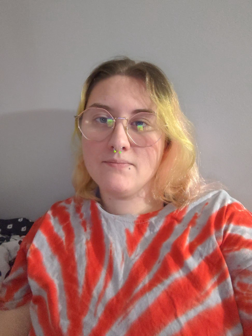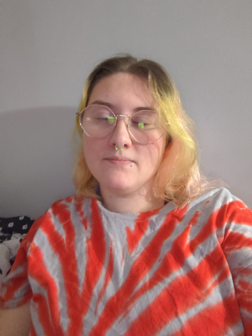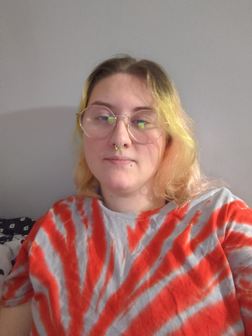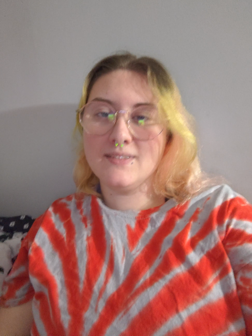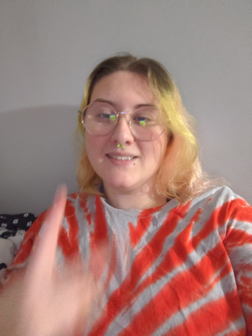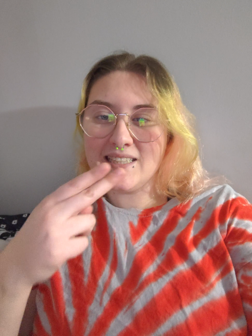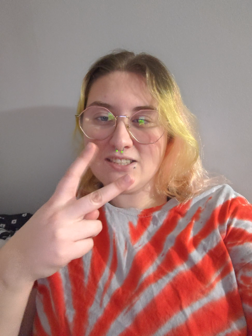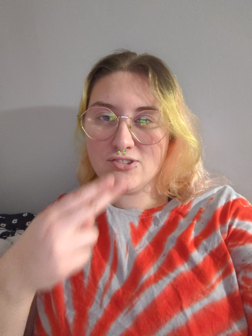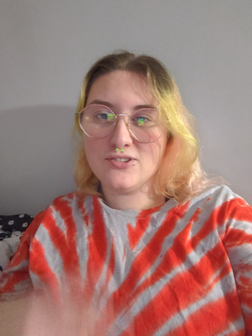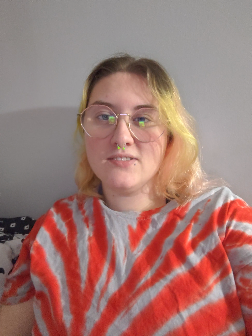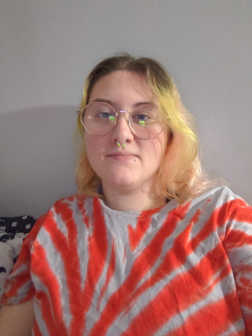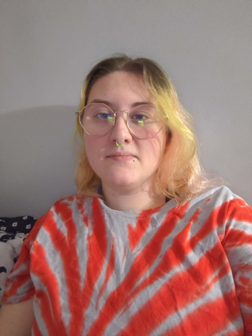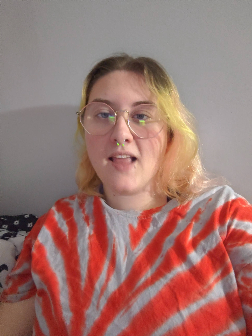scissors